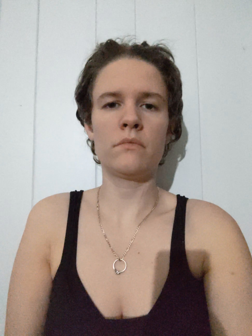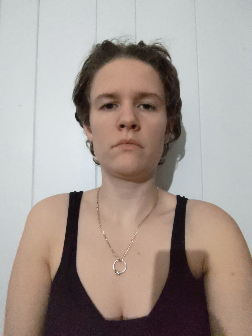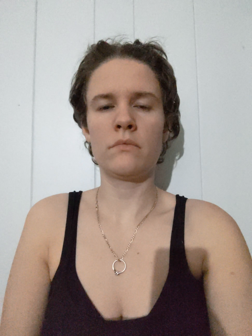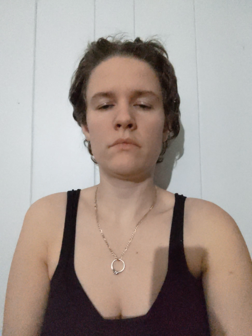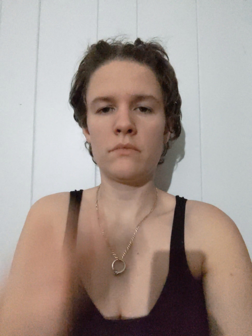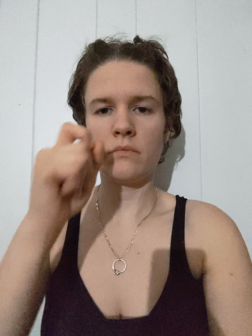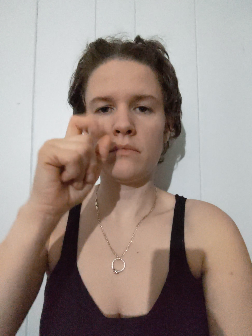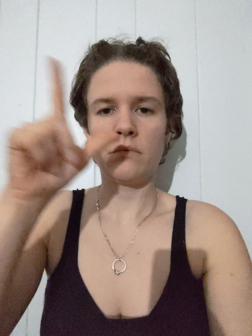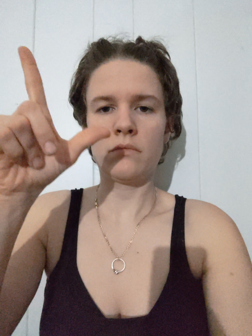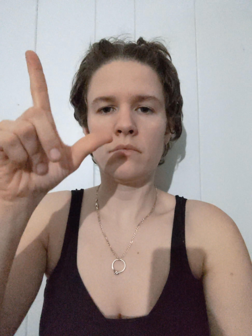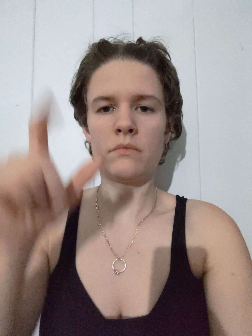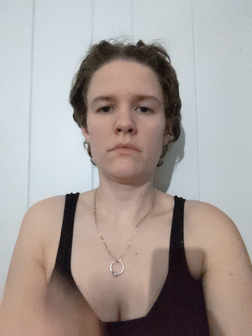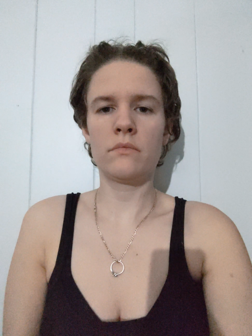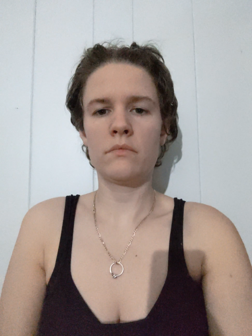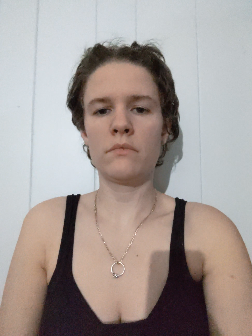awake